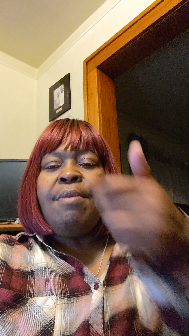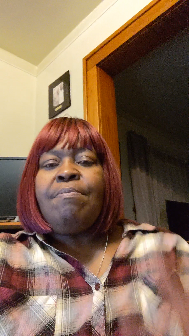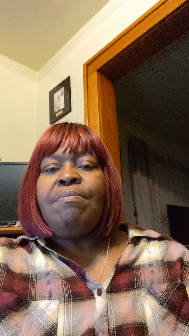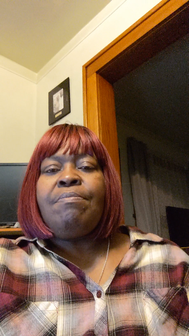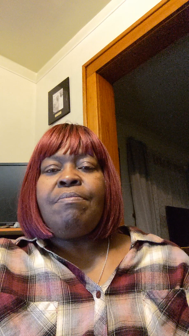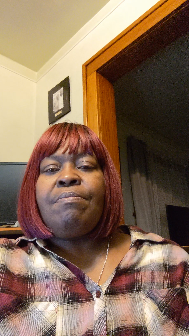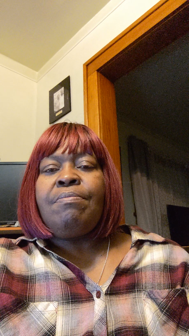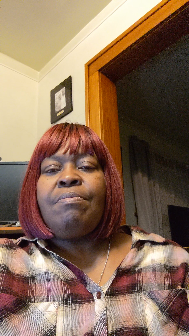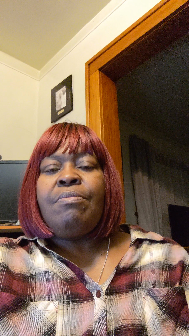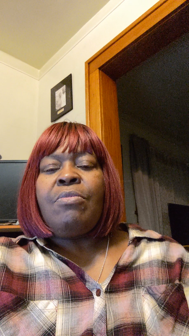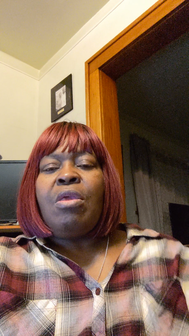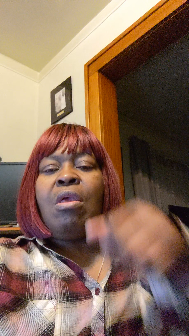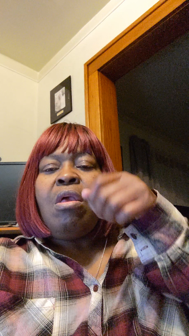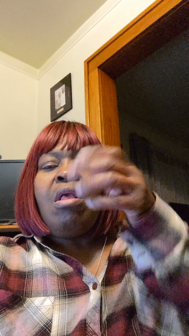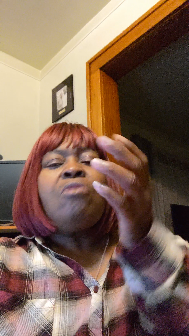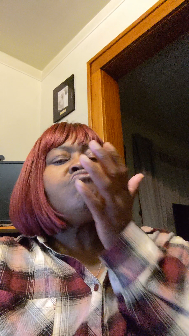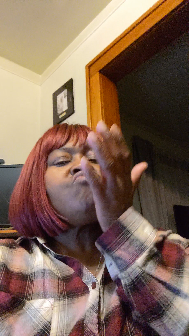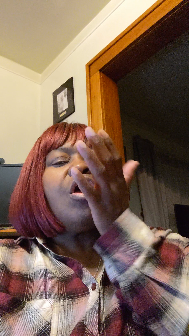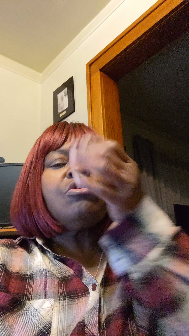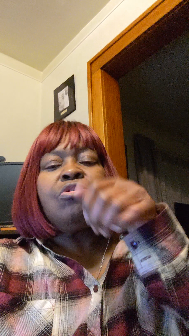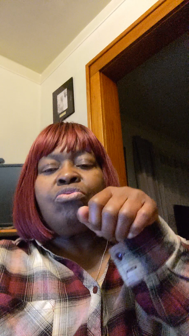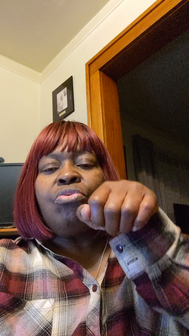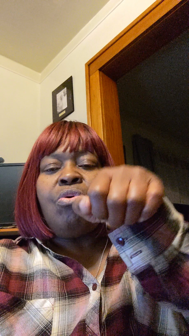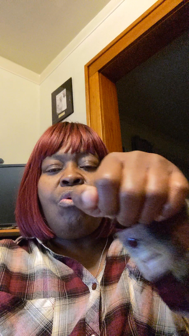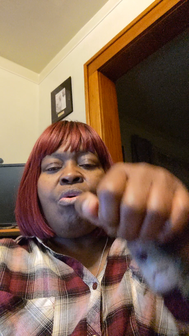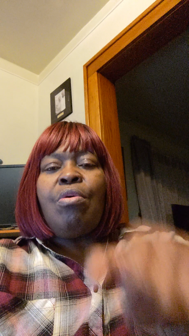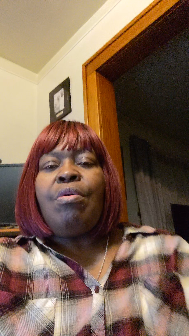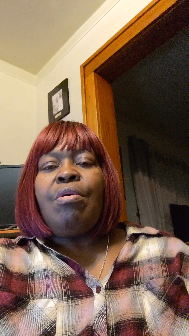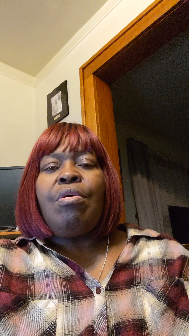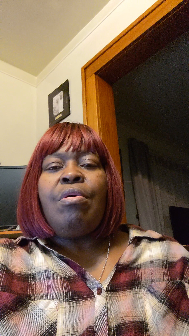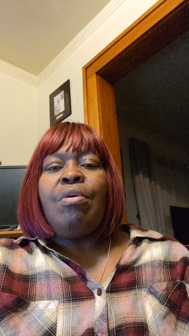lawn mower